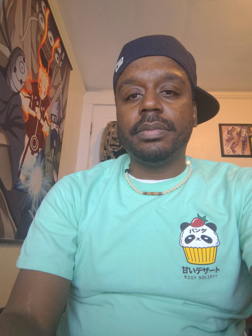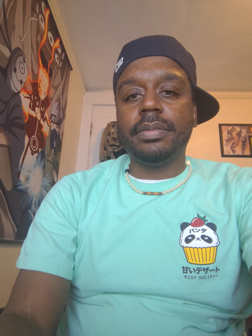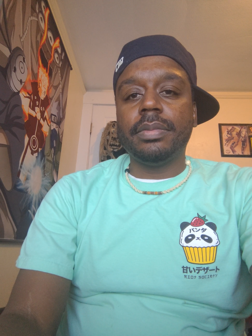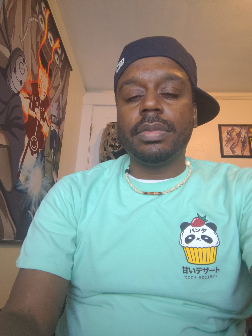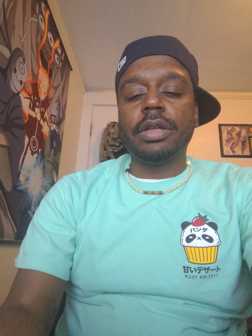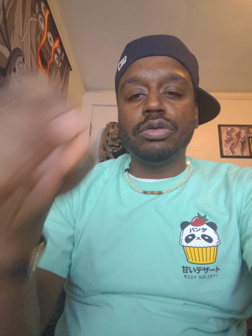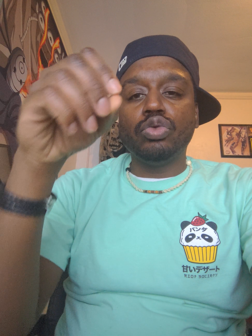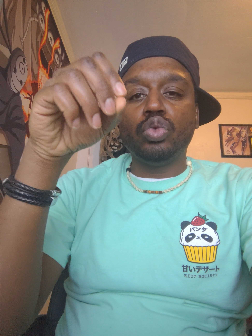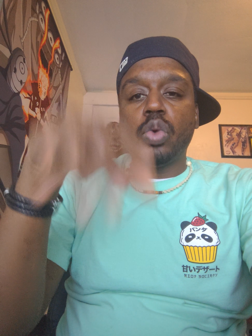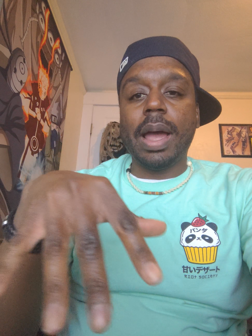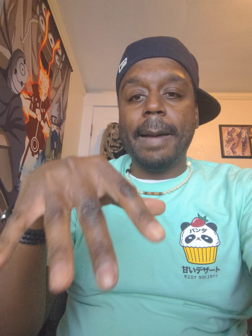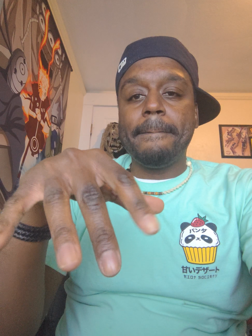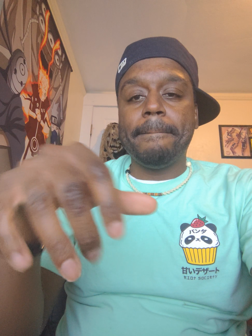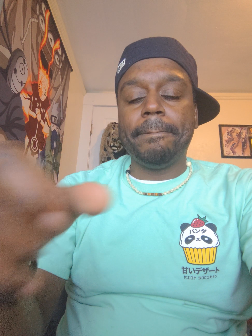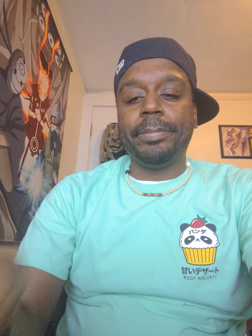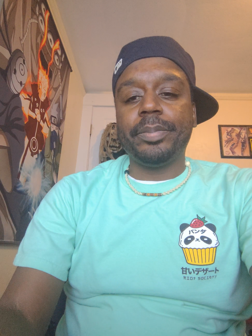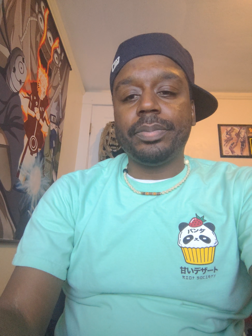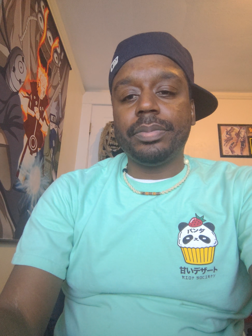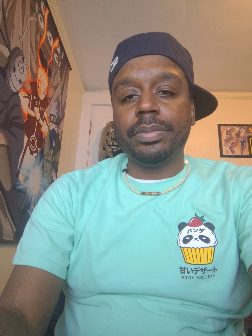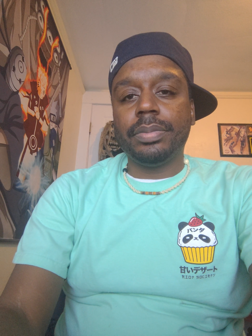drop